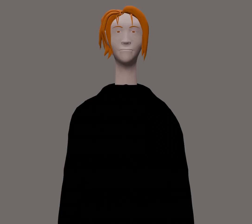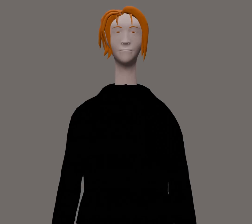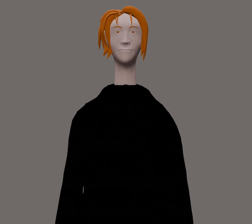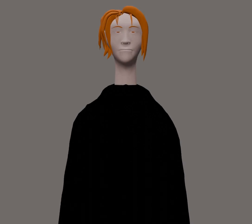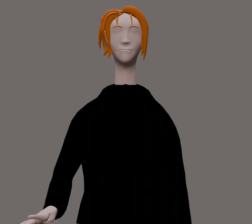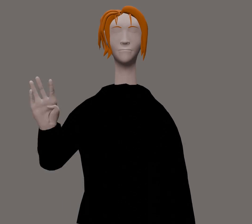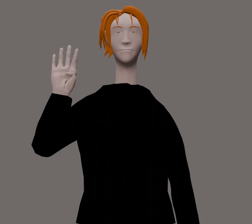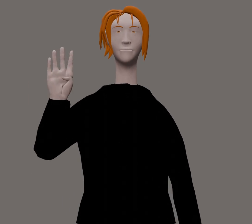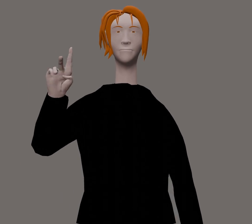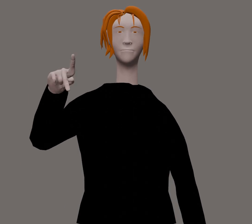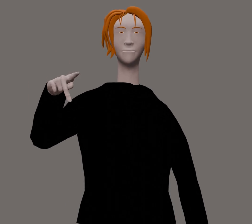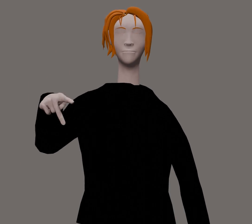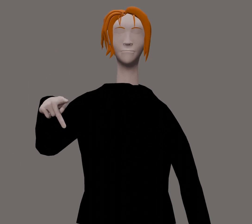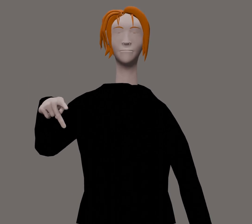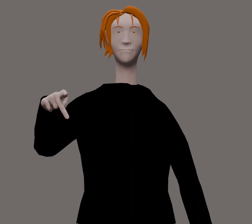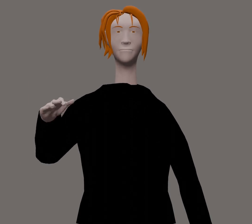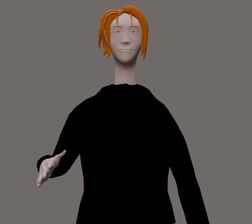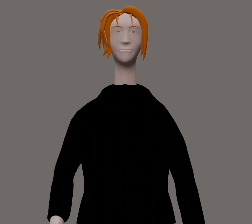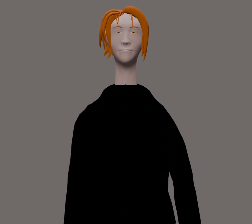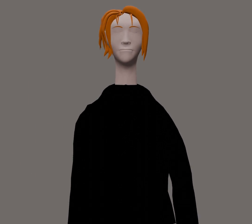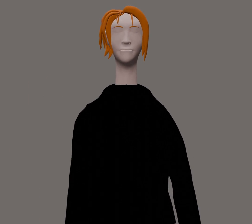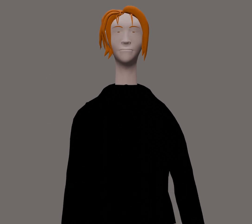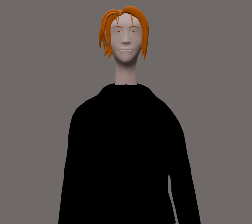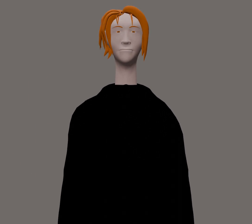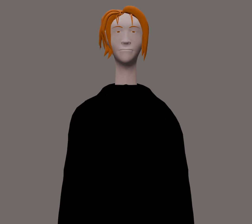BP